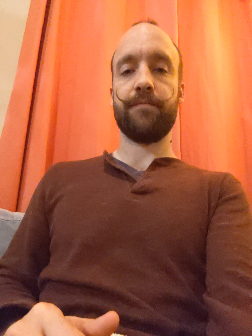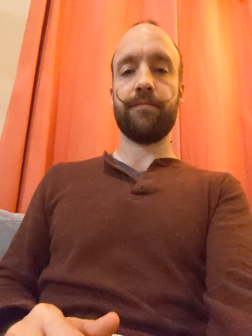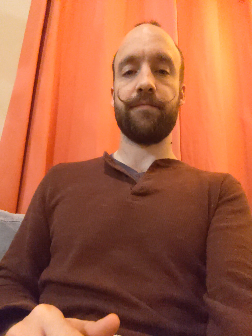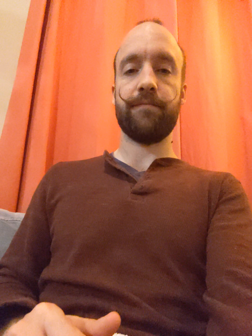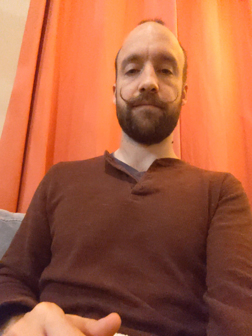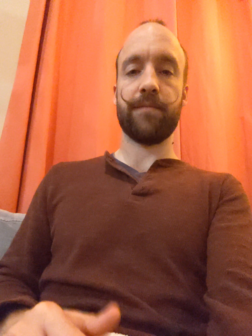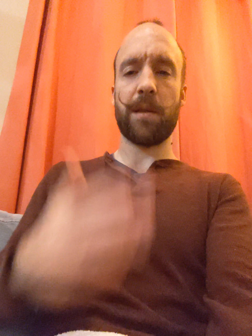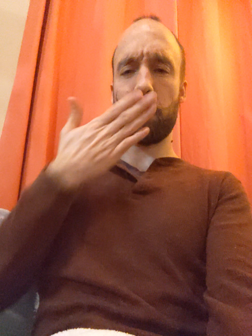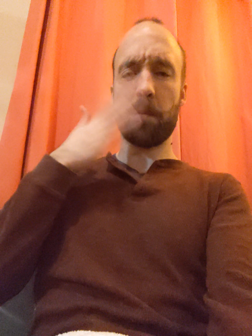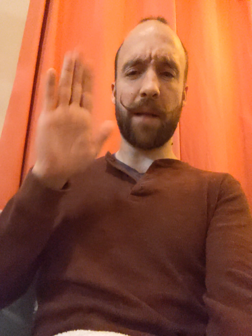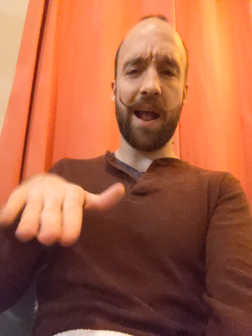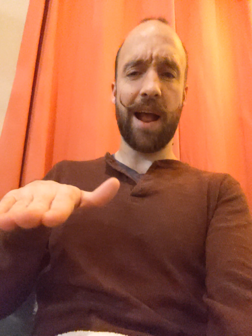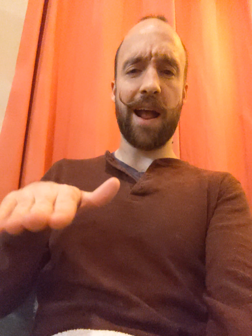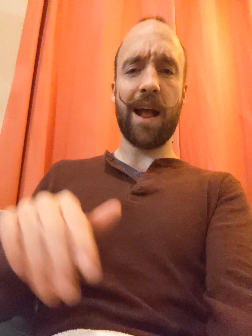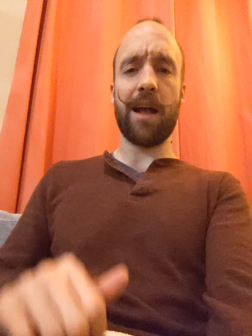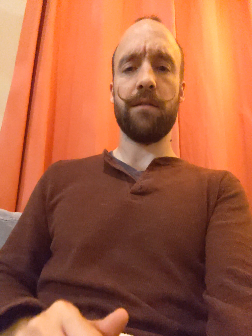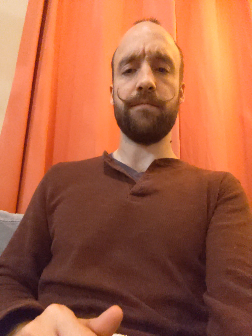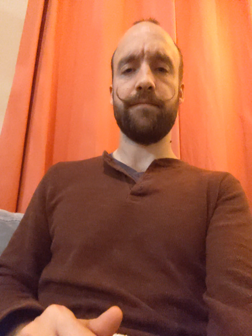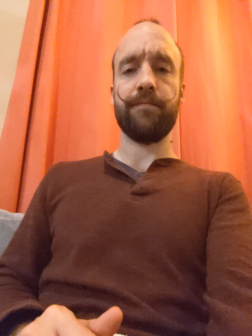bad